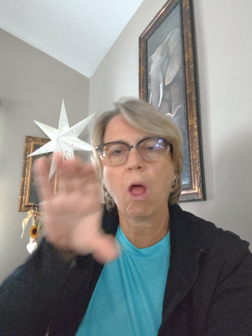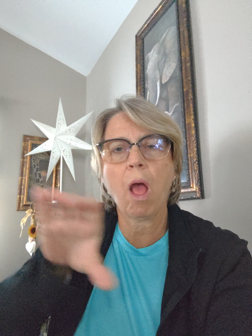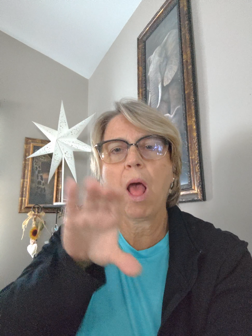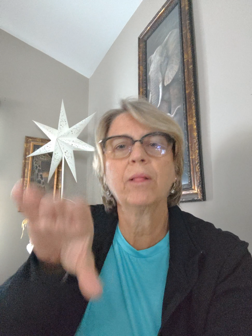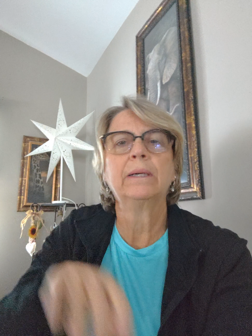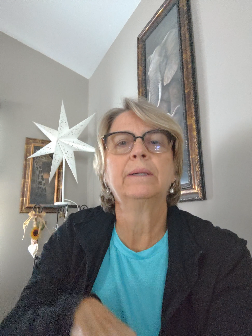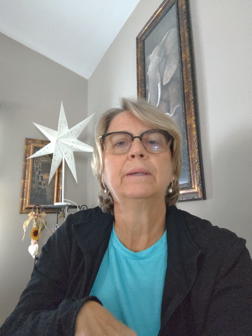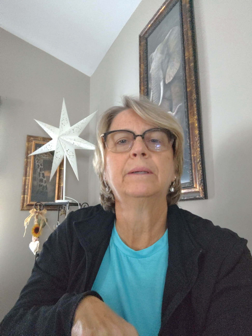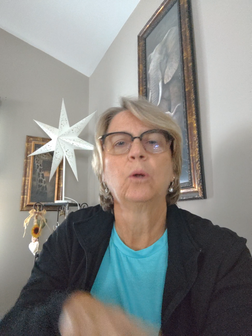chocolate